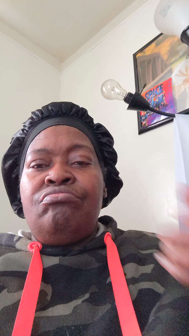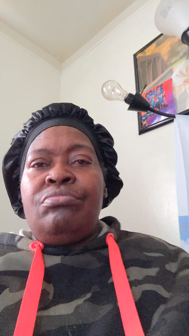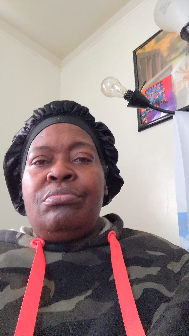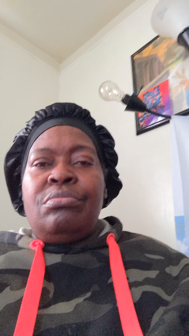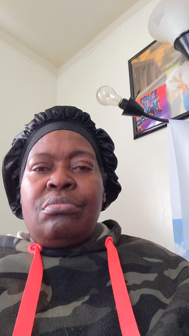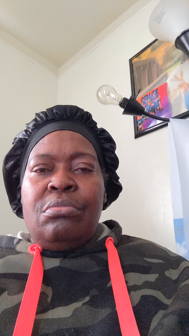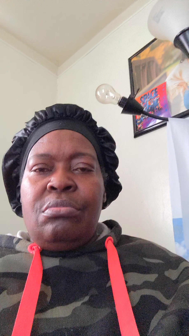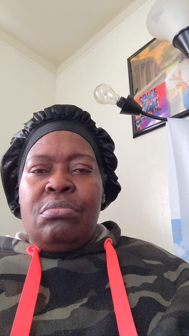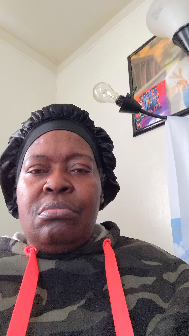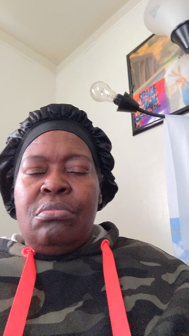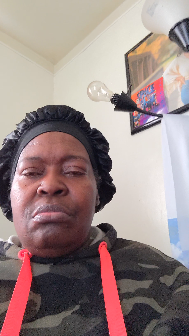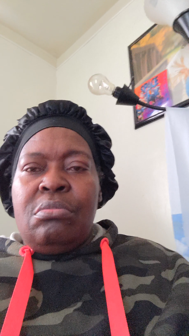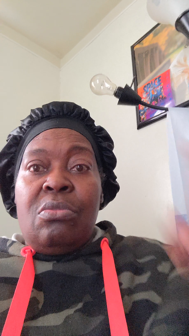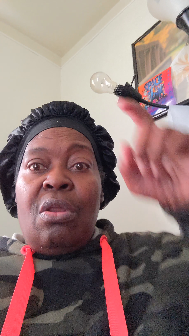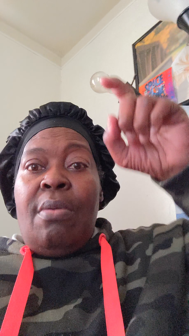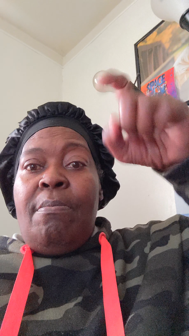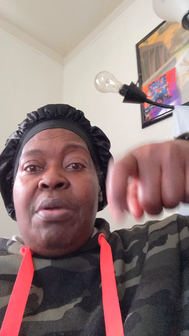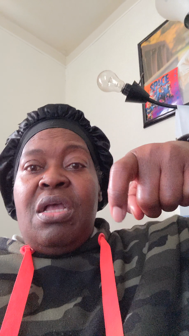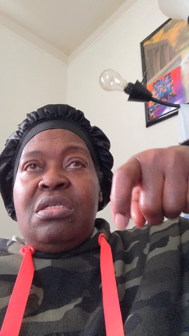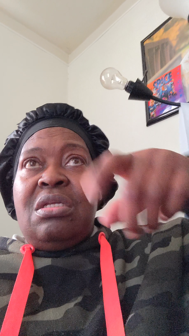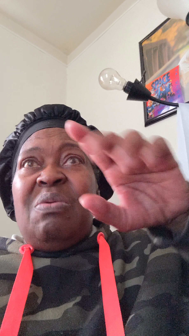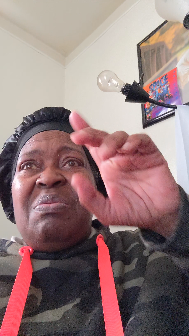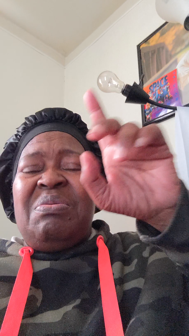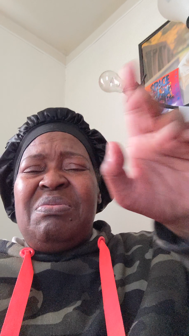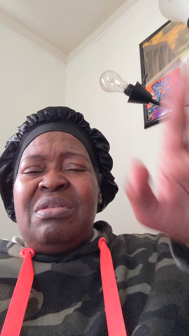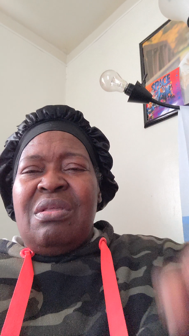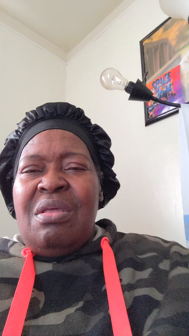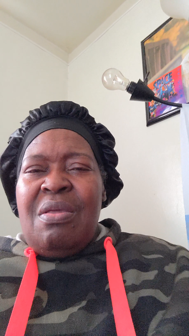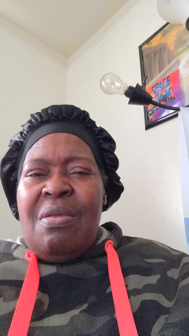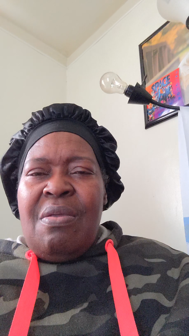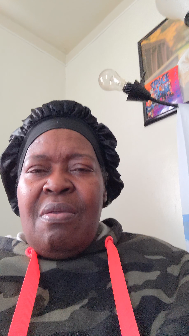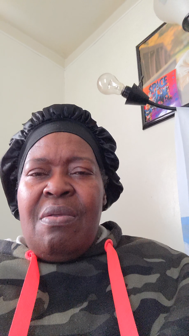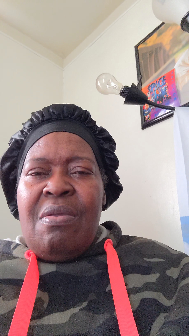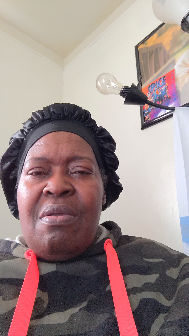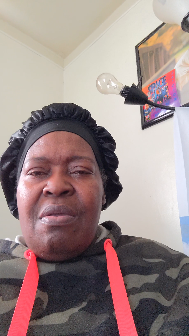must